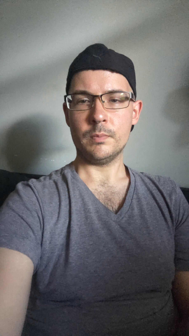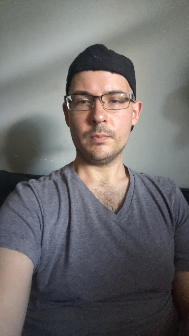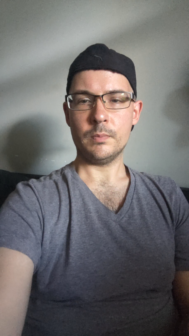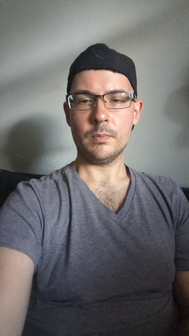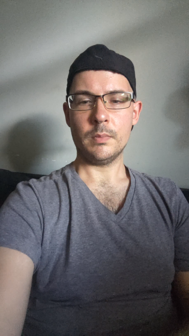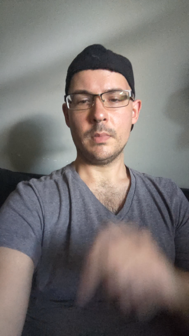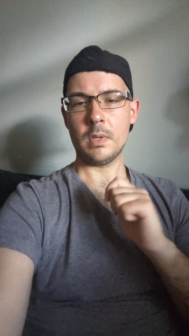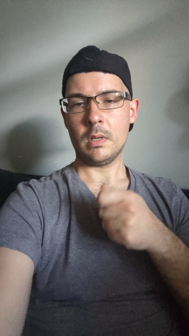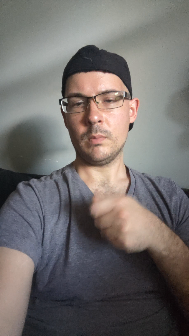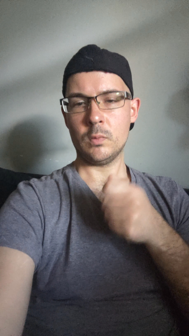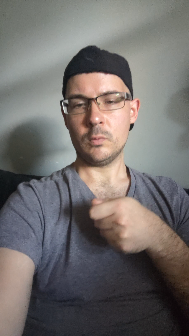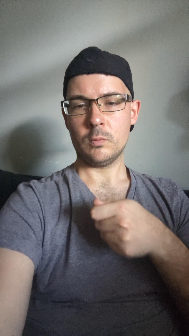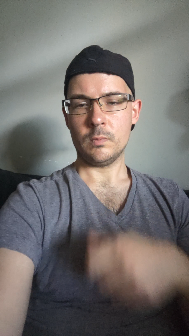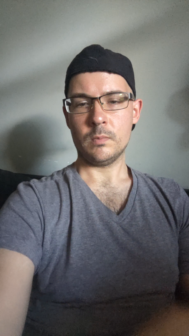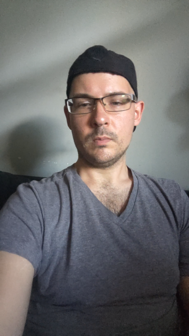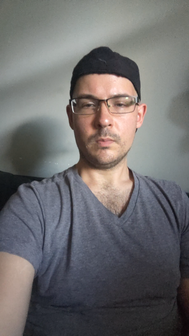hammer